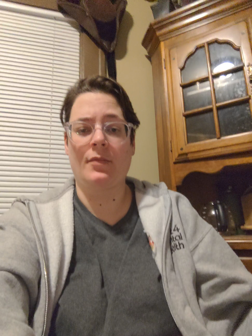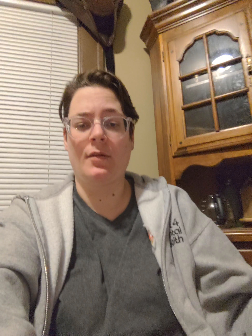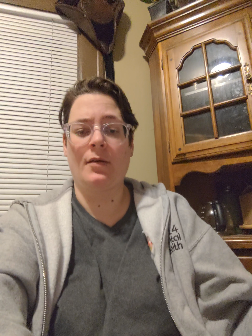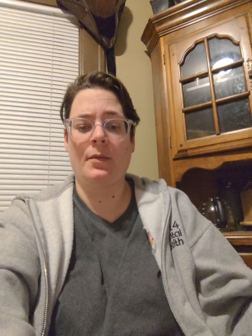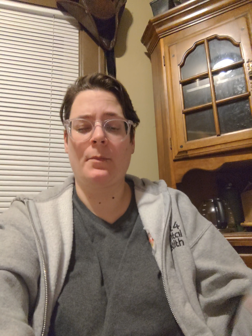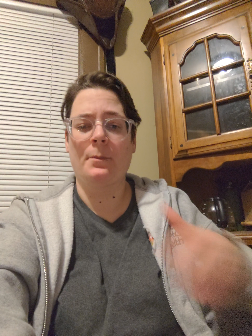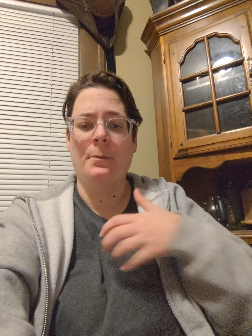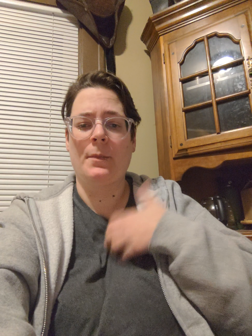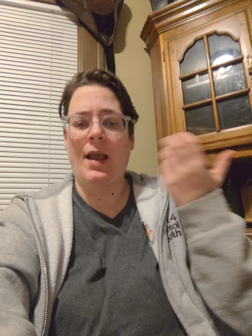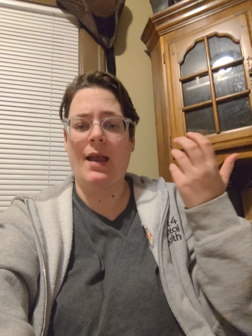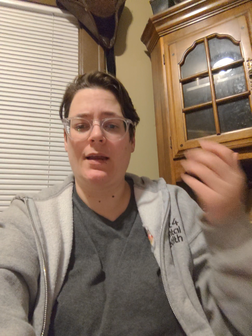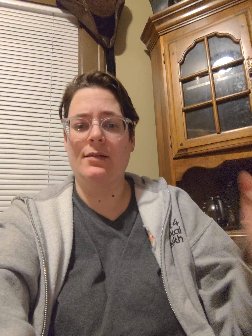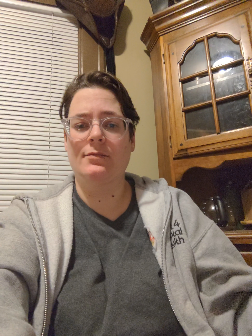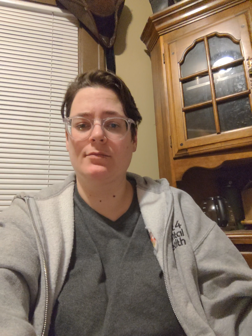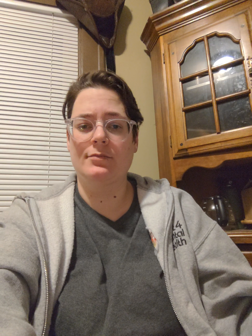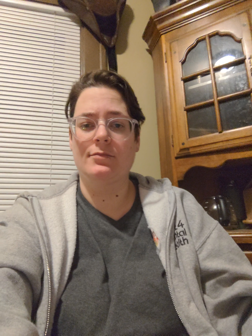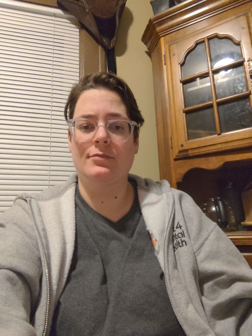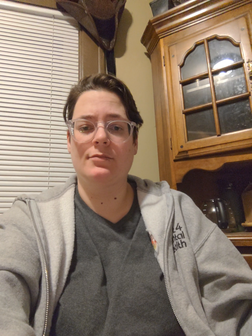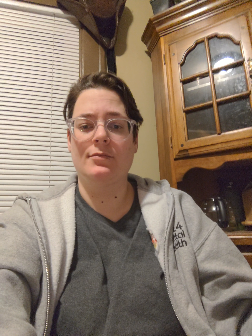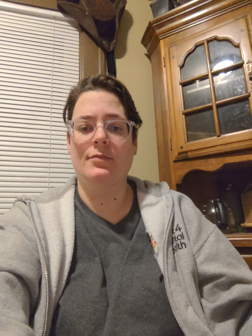mad